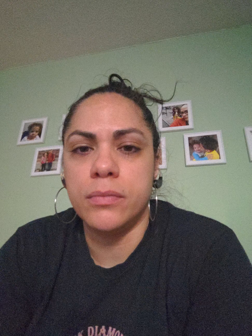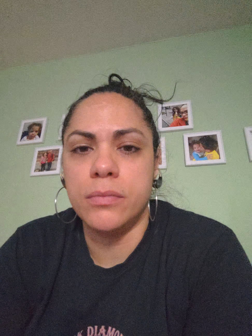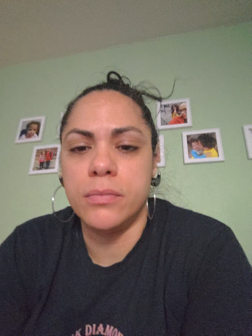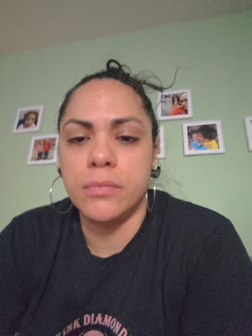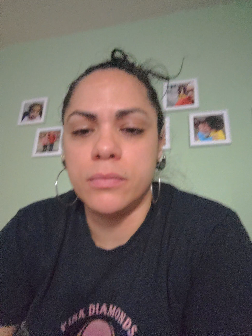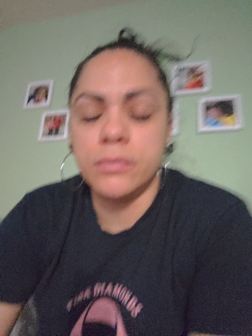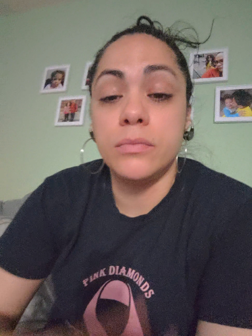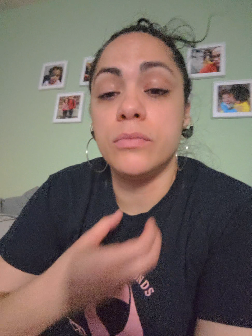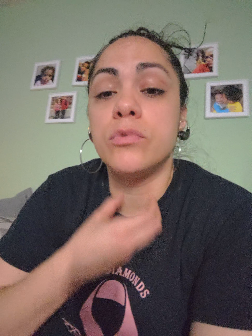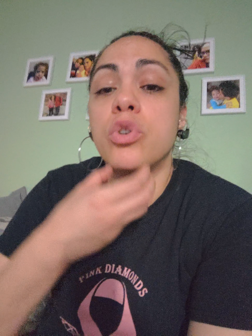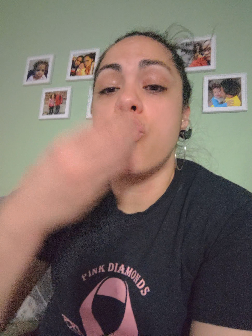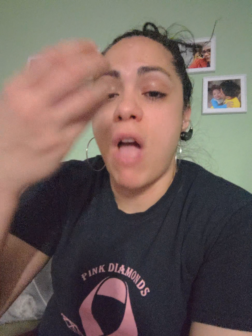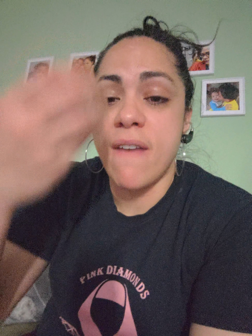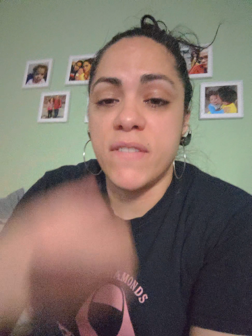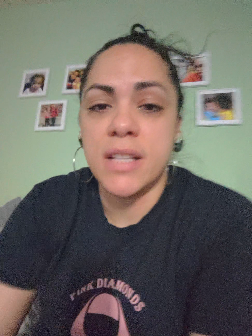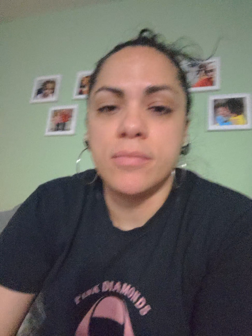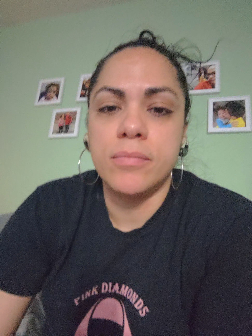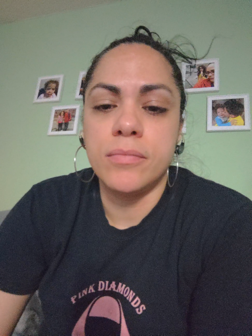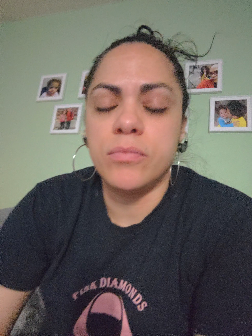giraffe